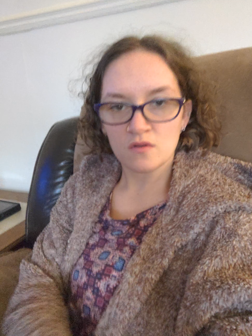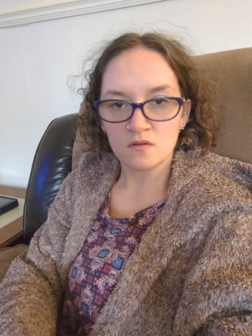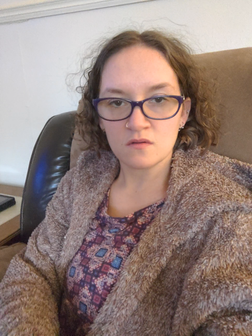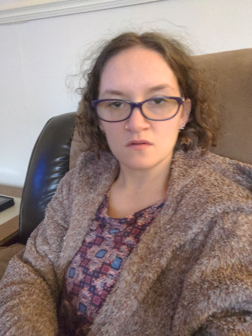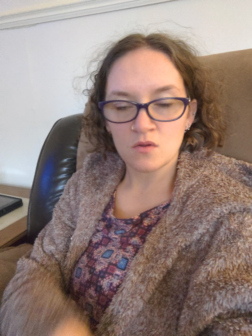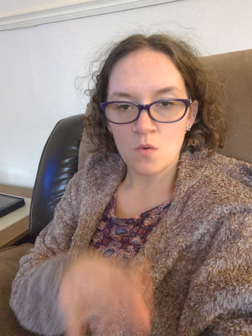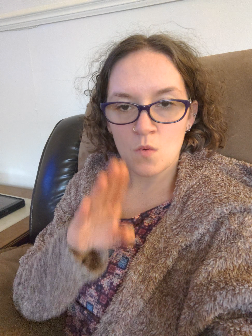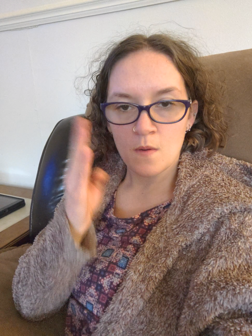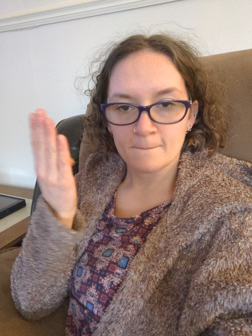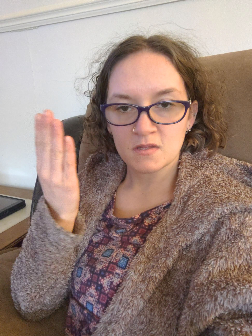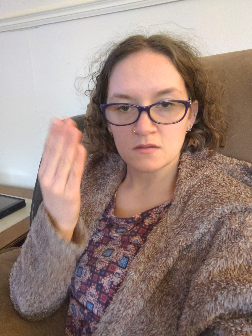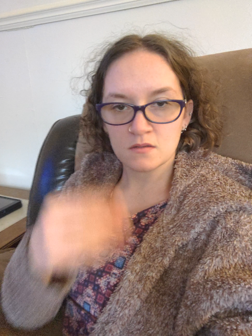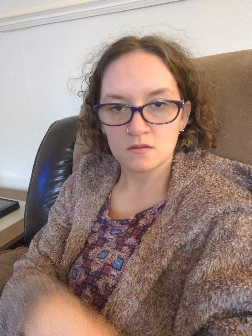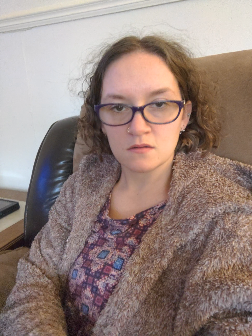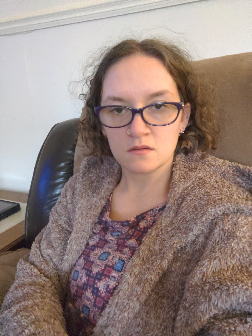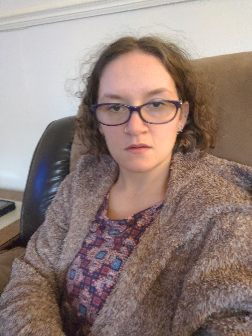open